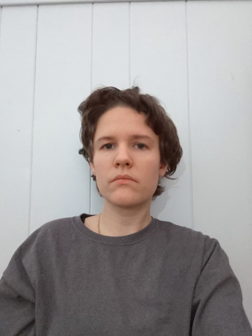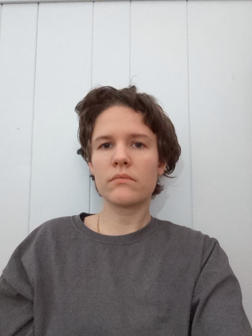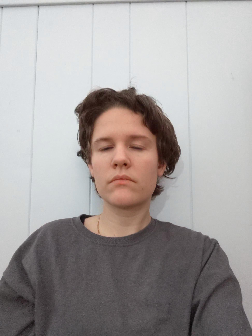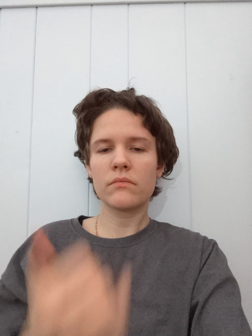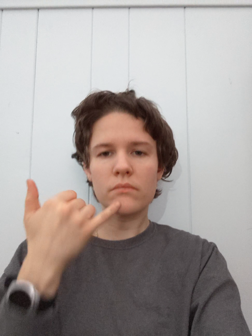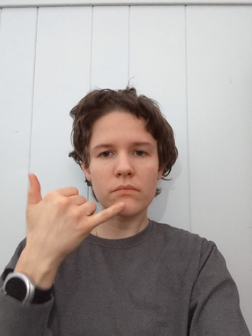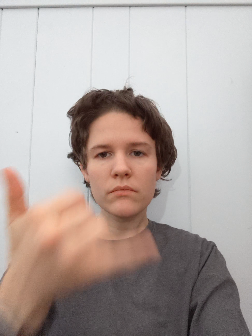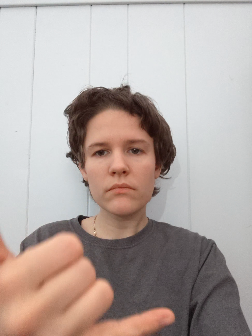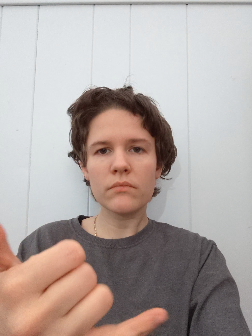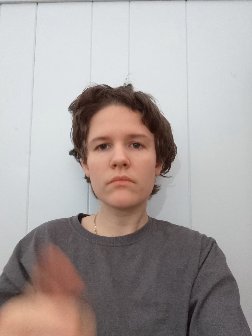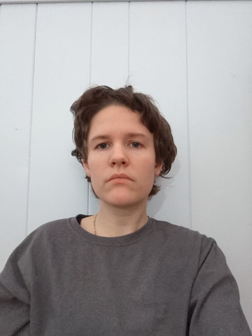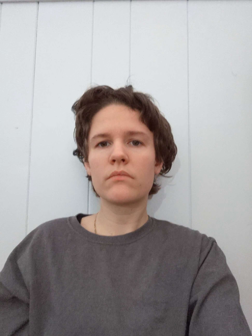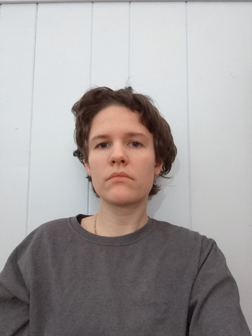call on the phone